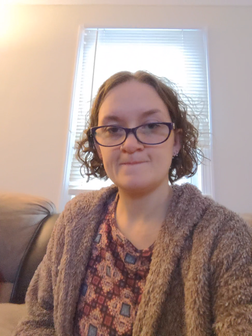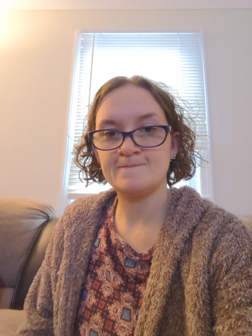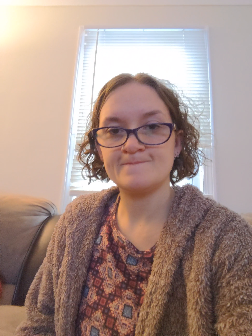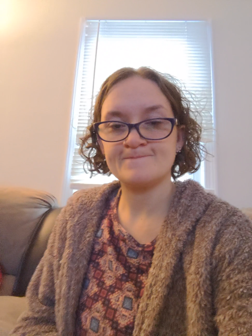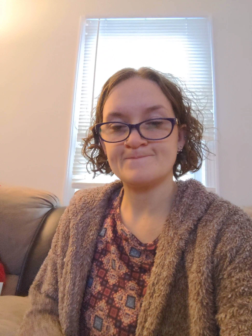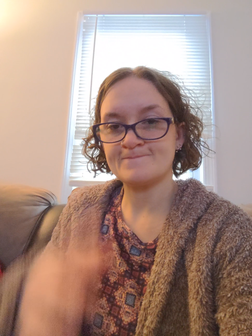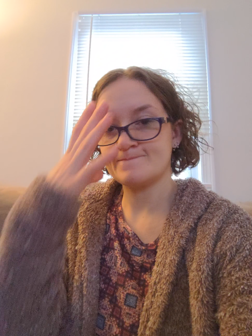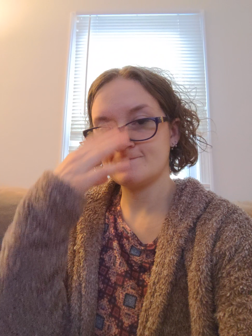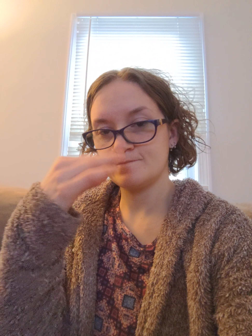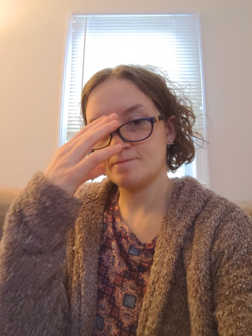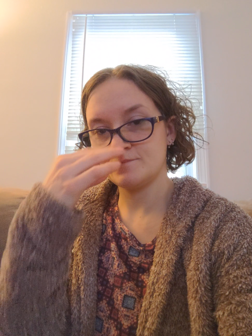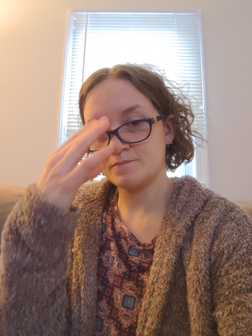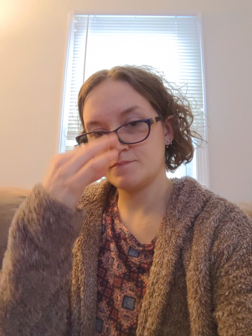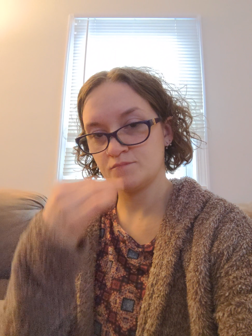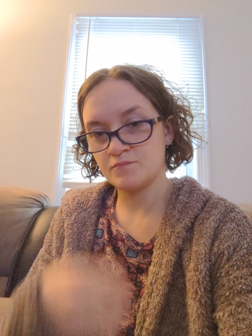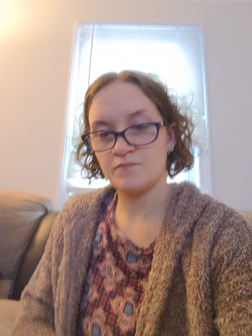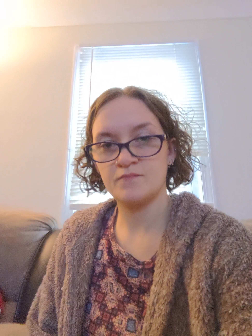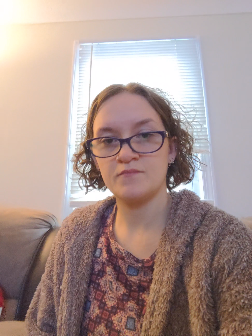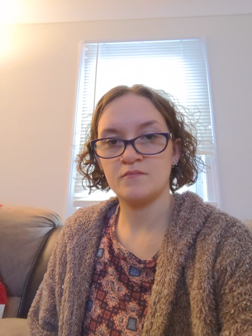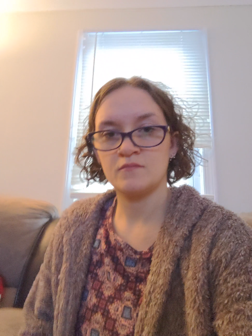sleepy